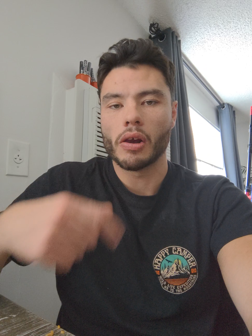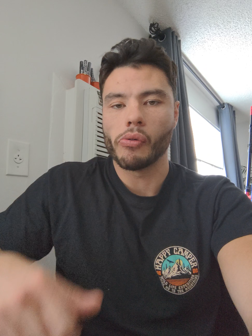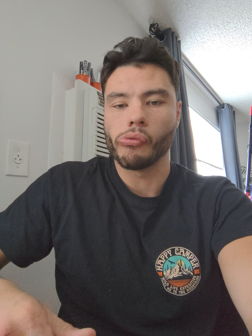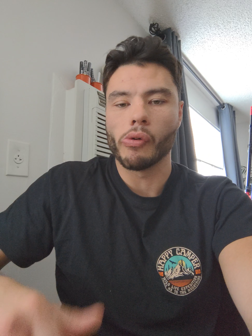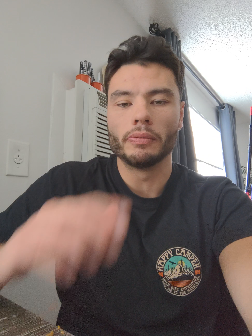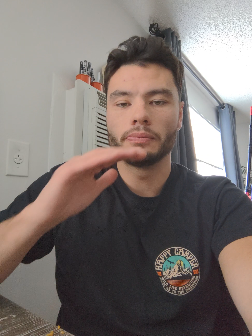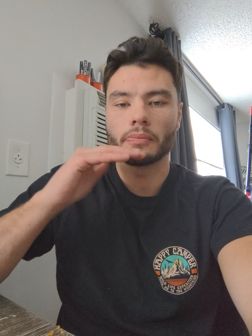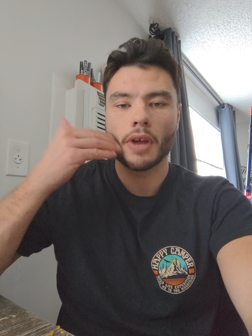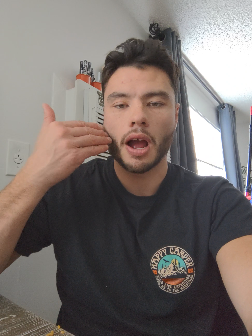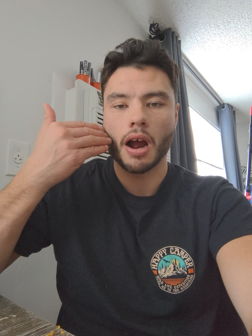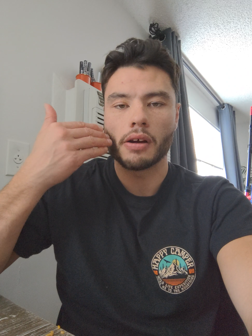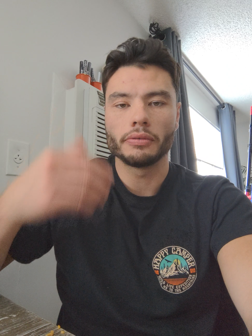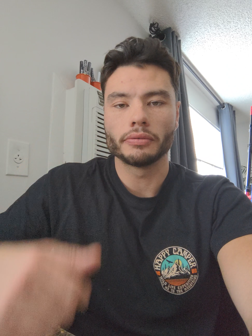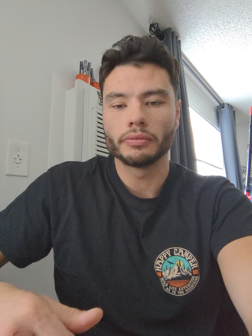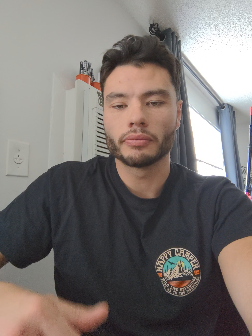smile